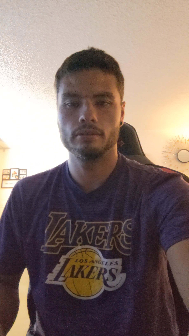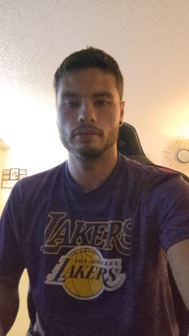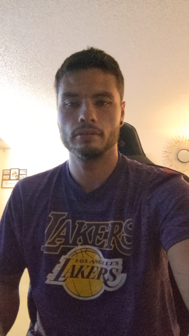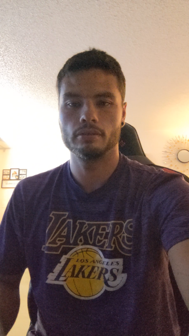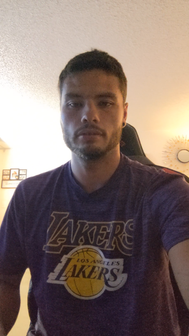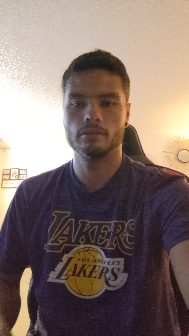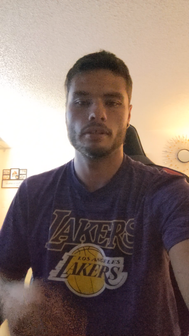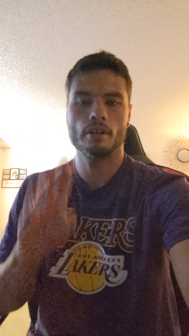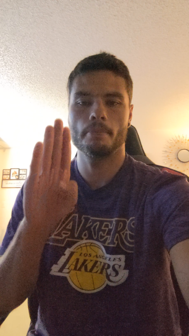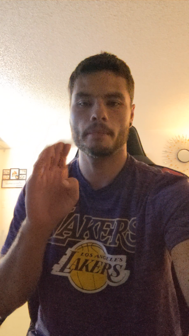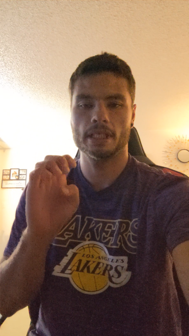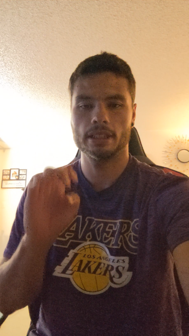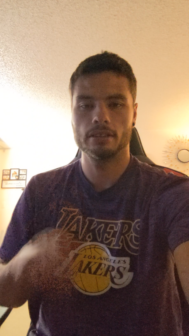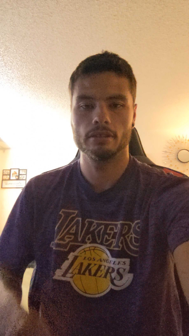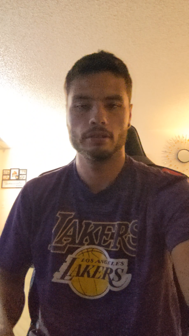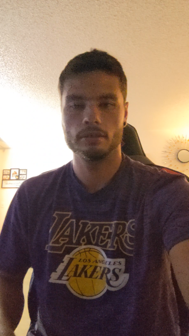be